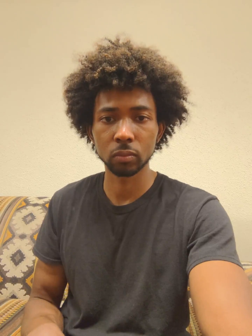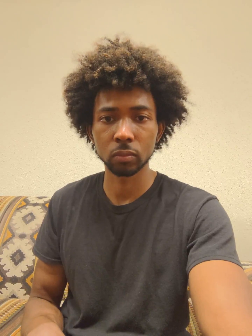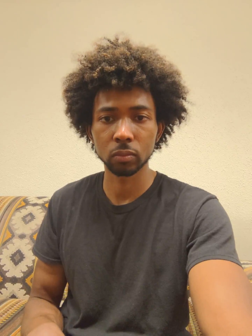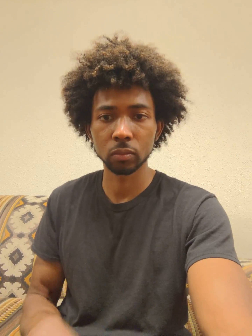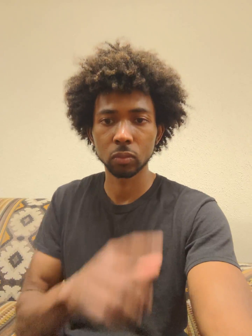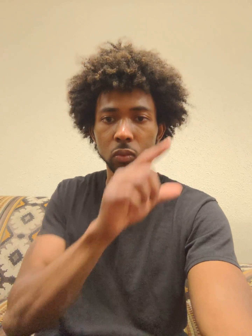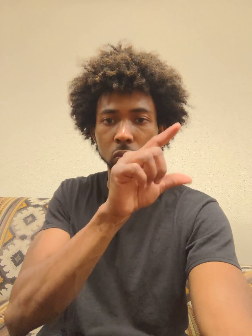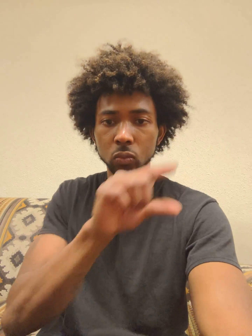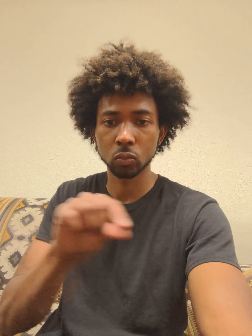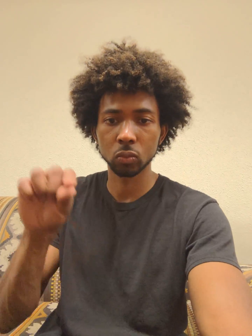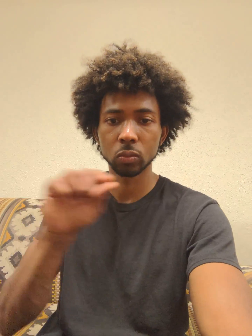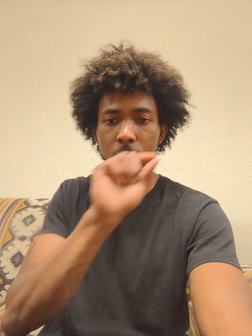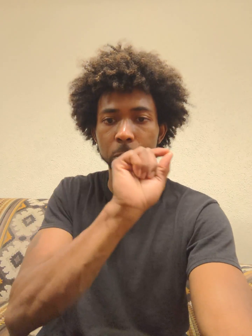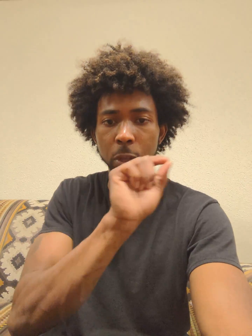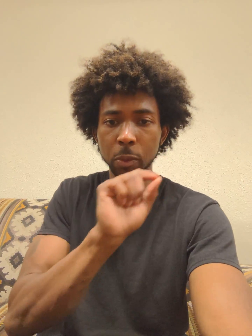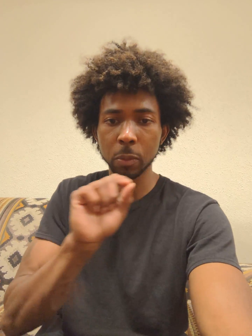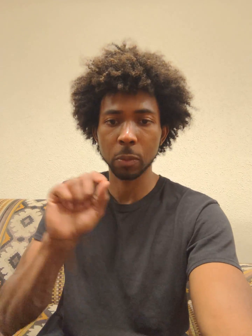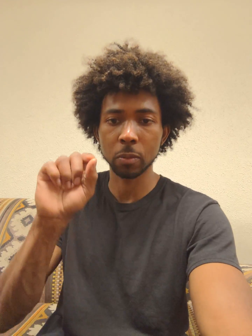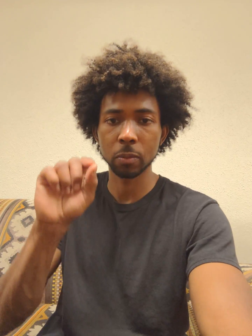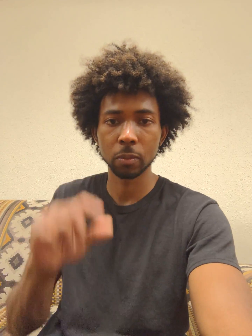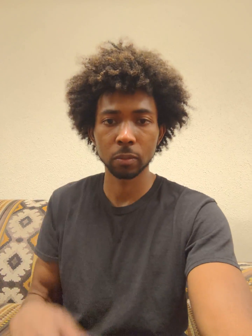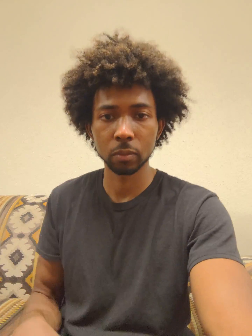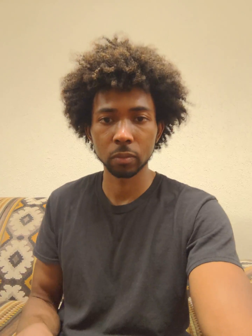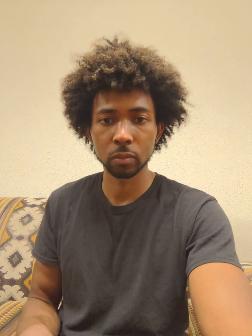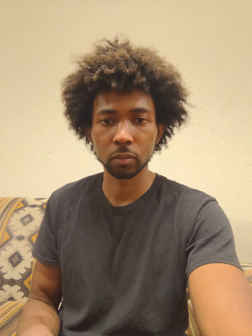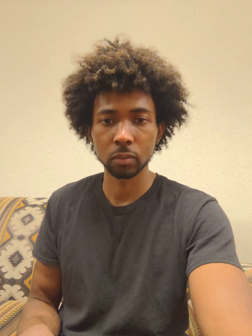peas